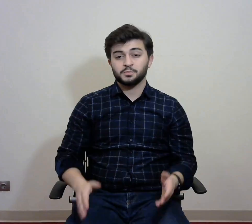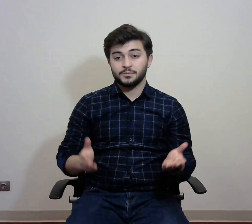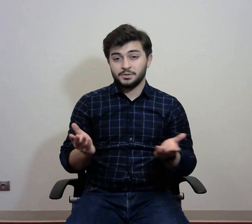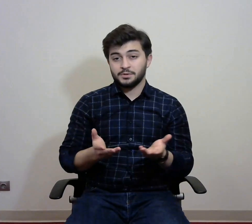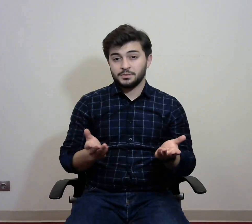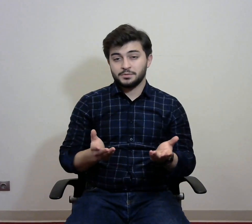hansı